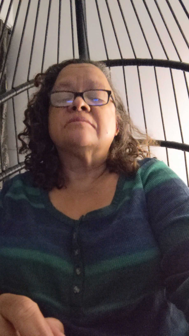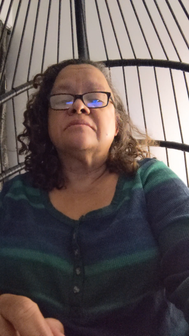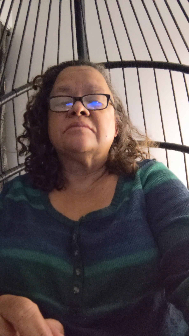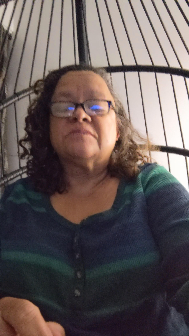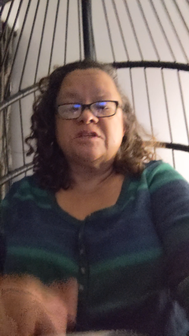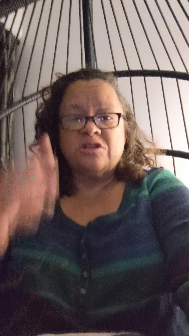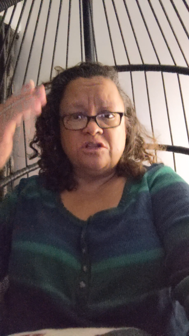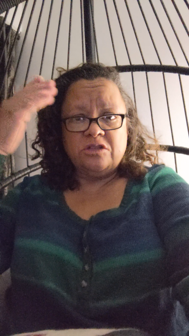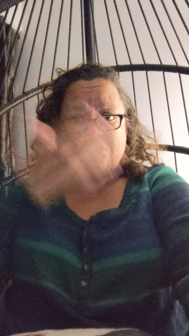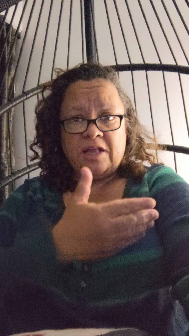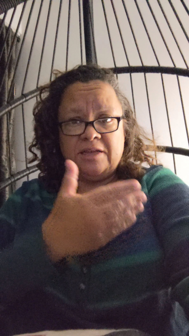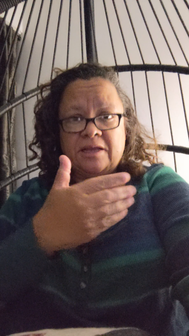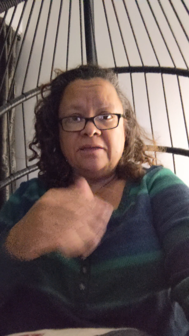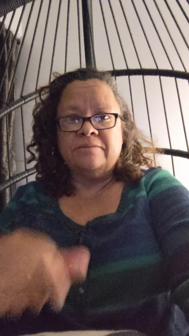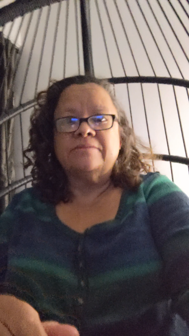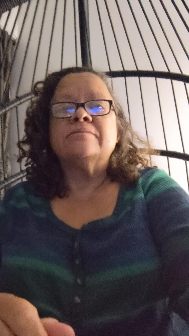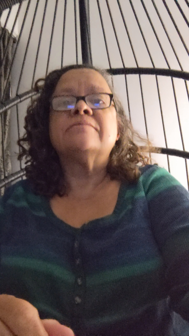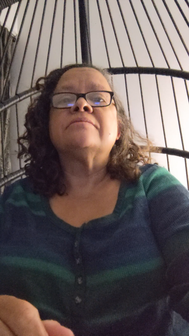dark